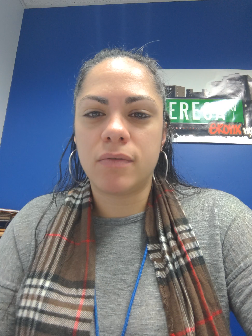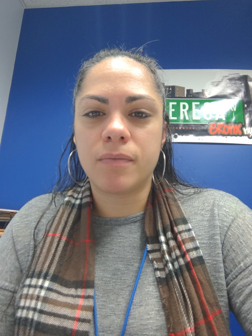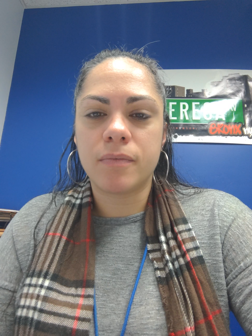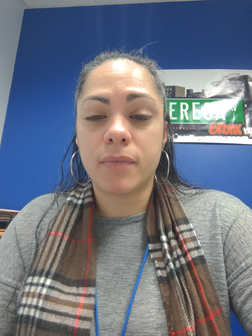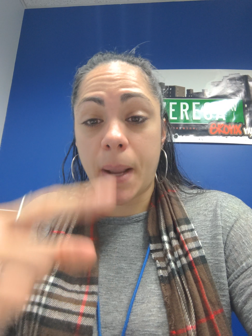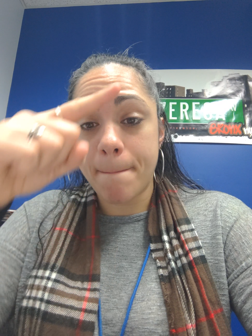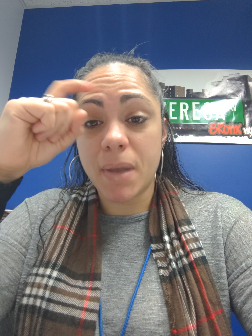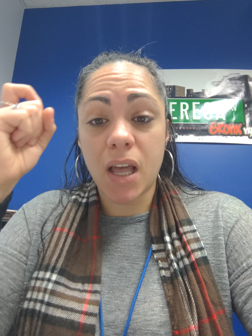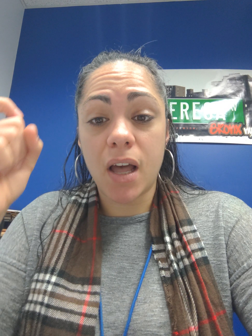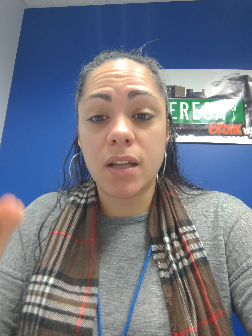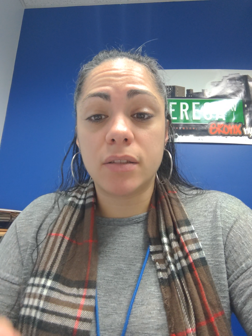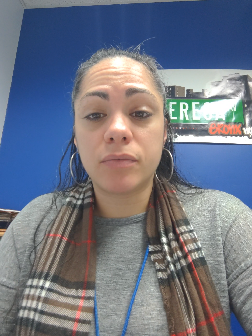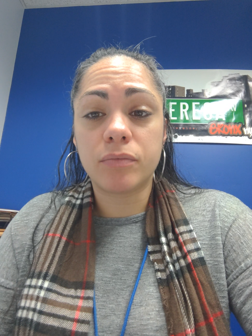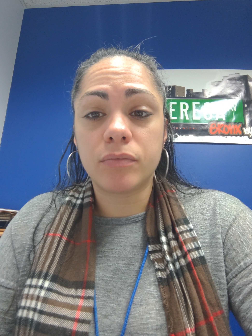because